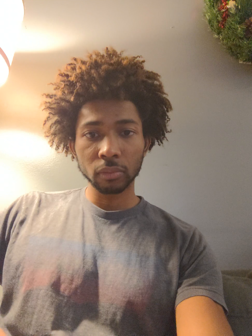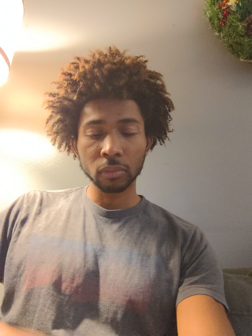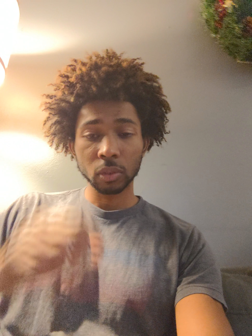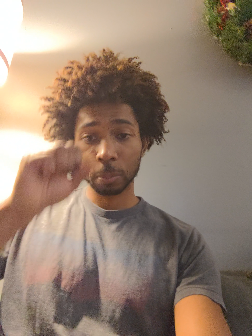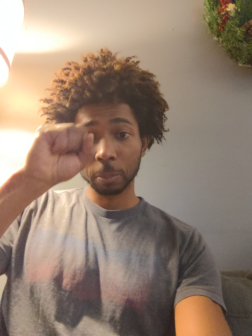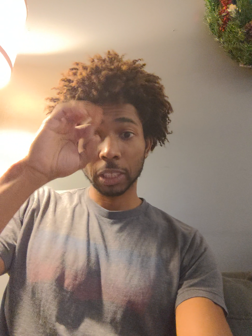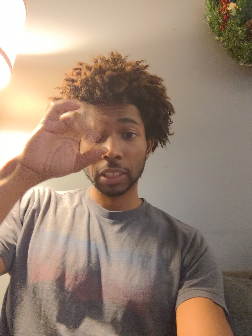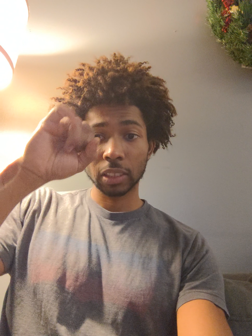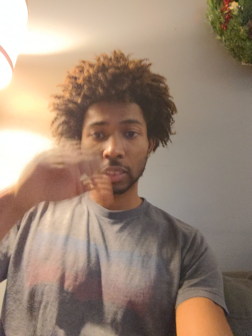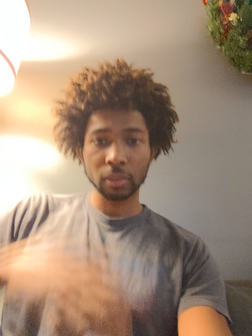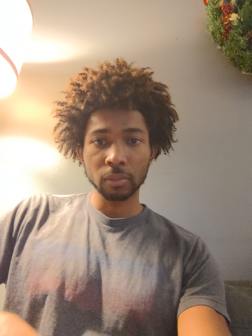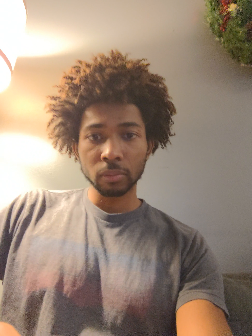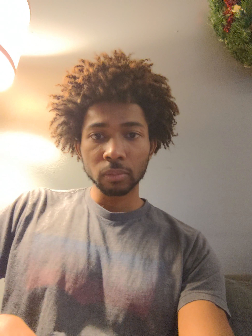awake